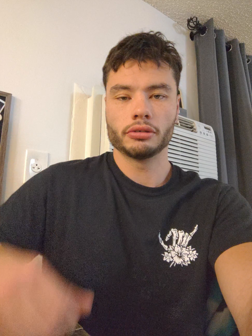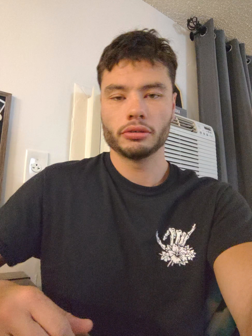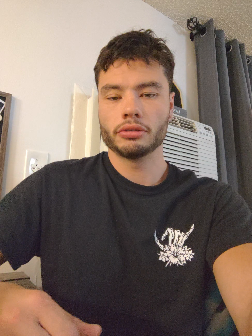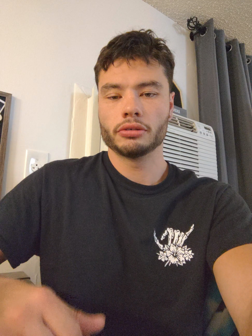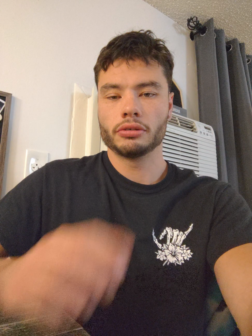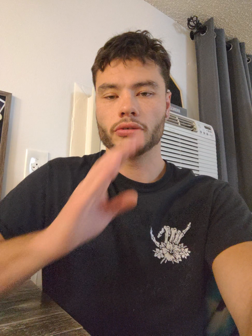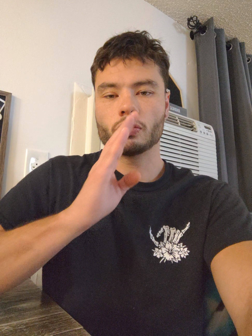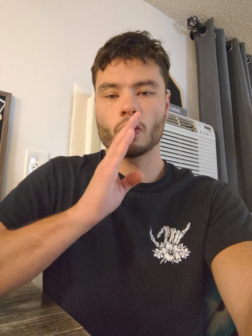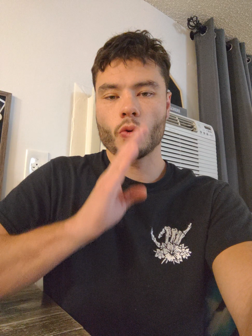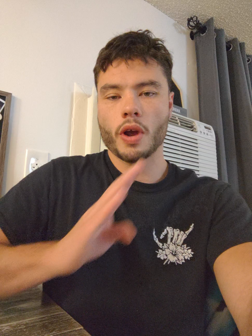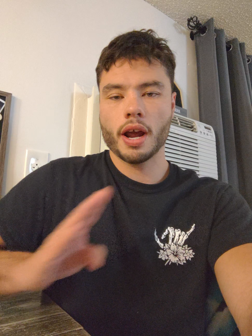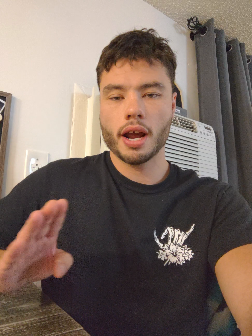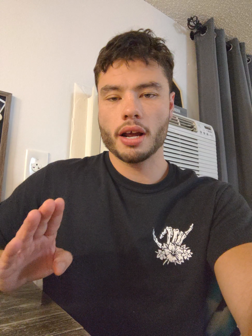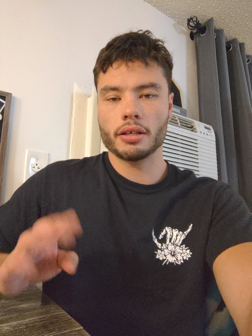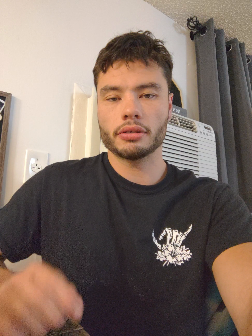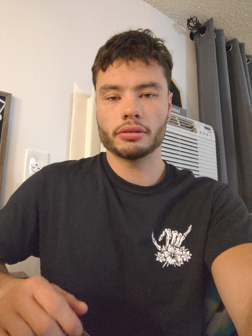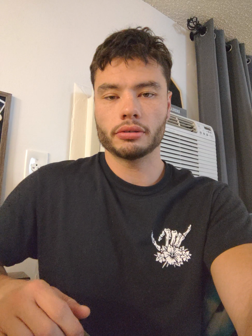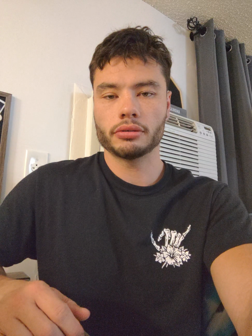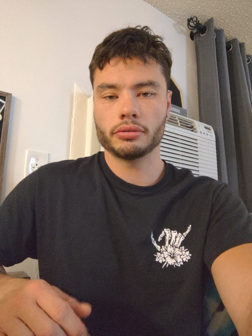quiet